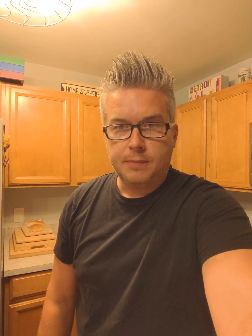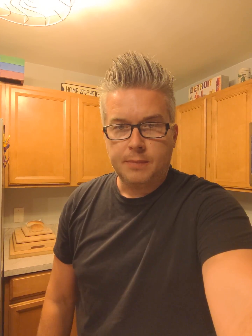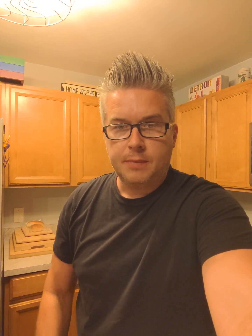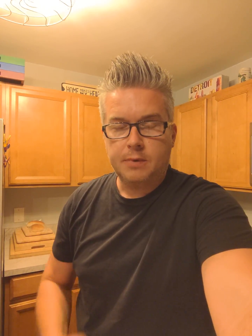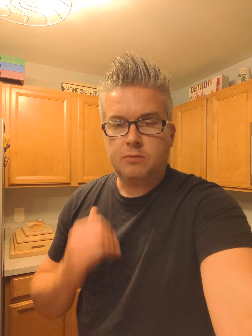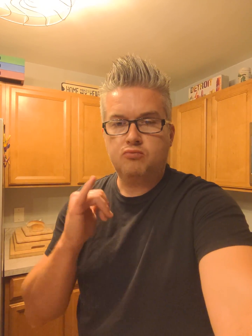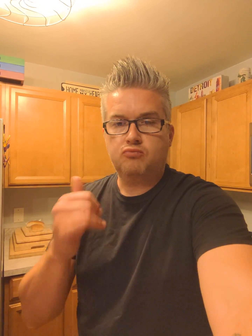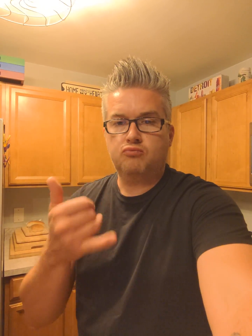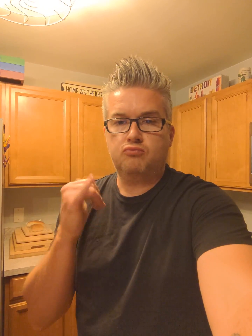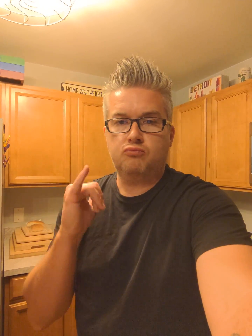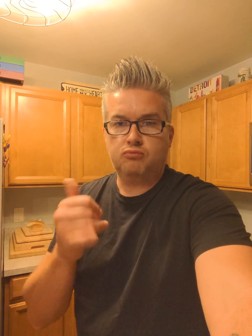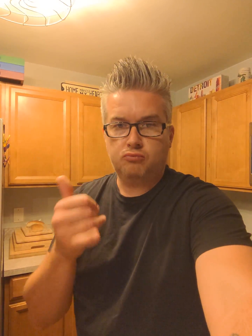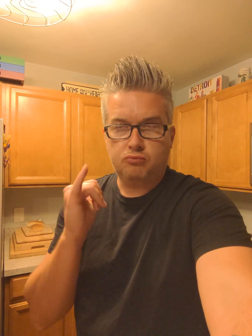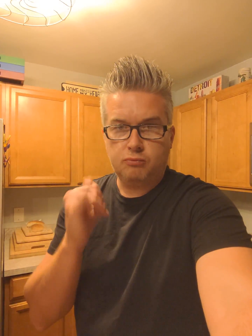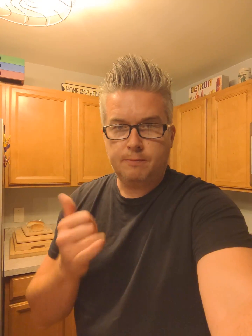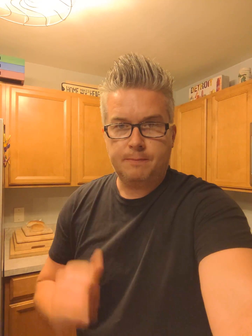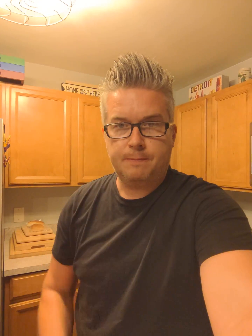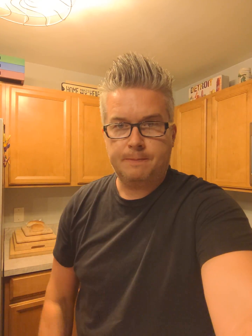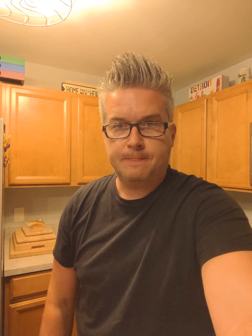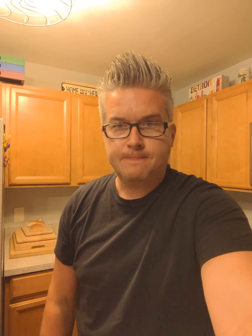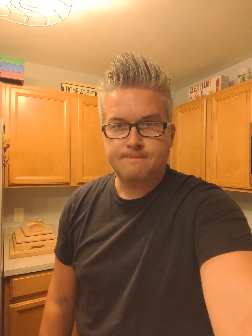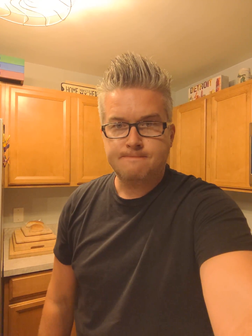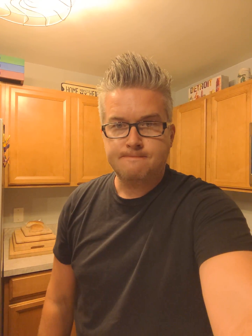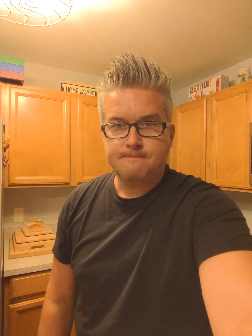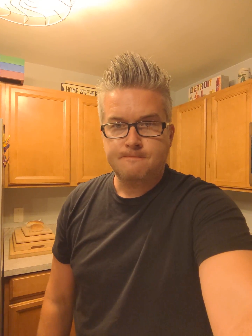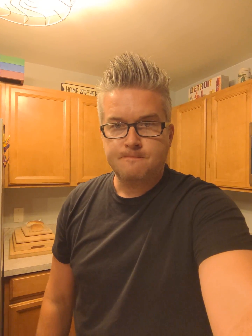rocking chair